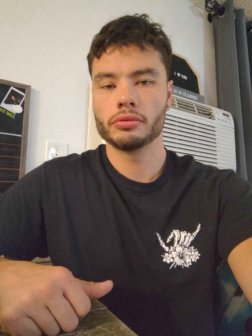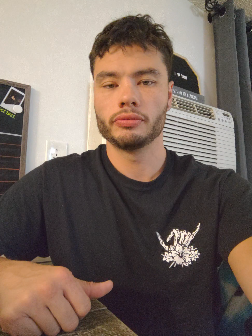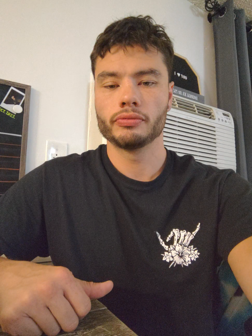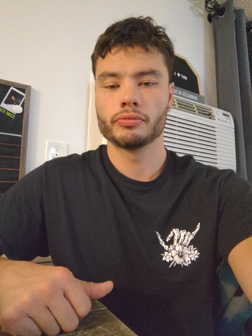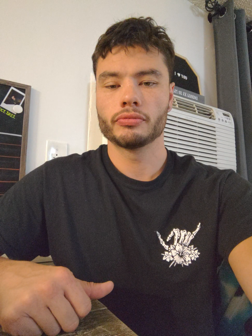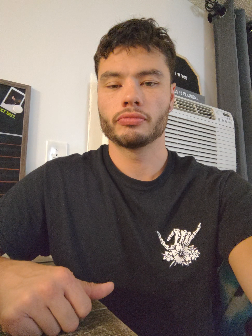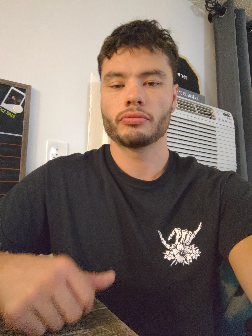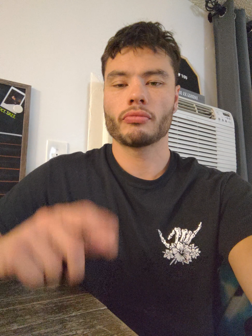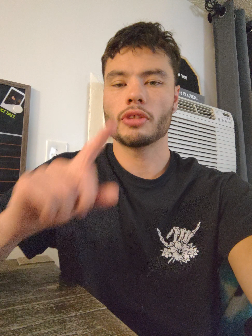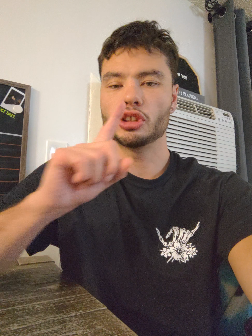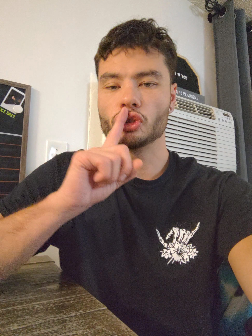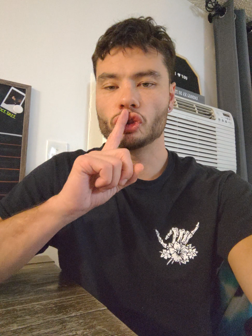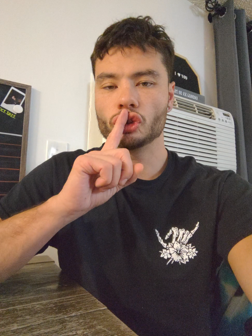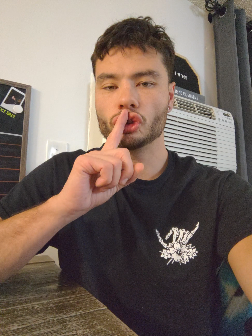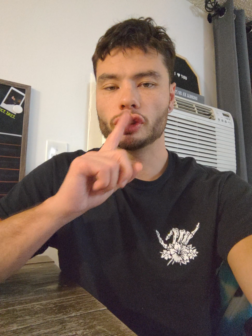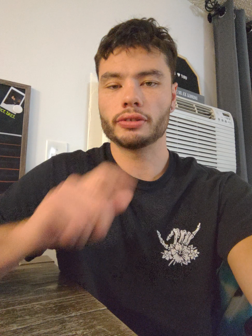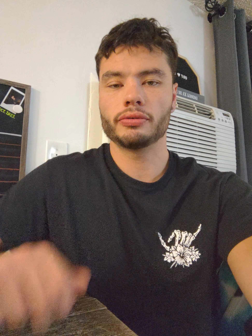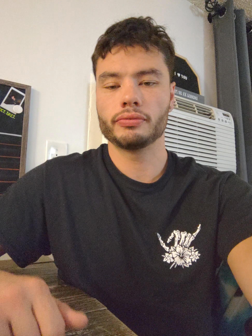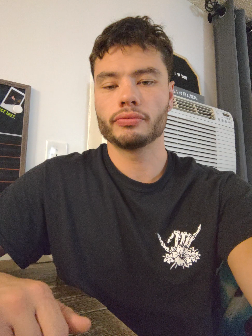shhh